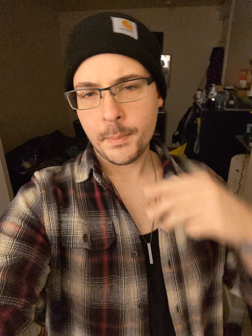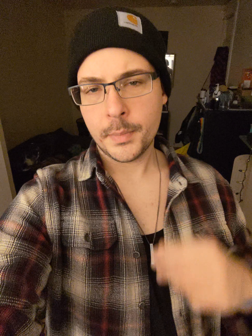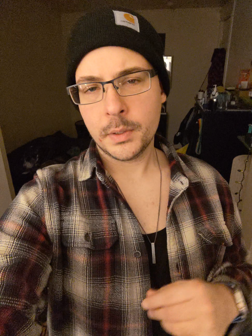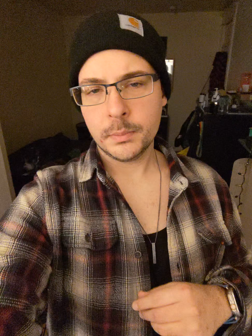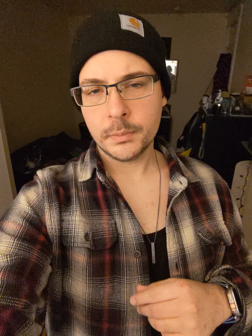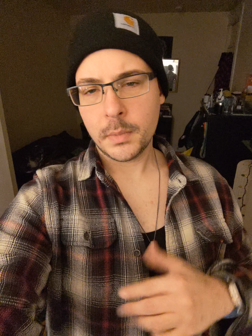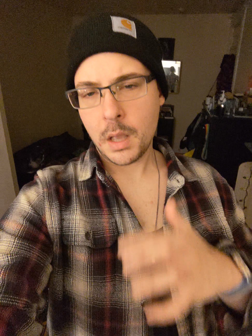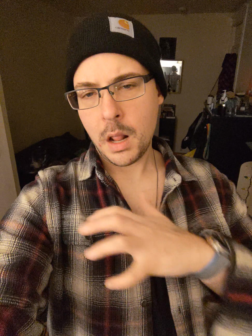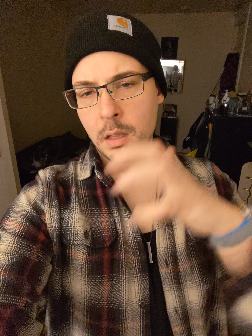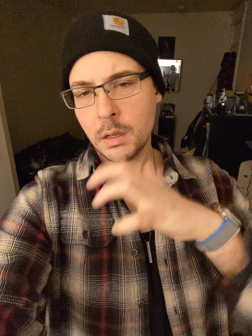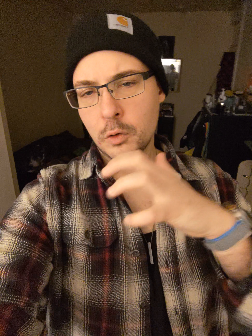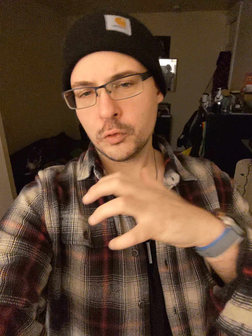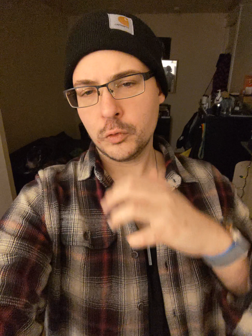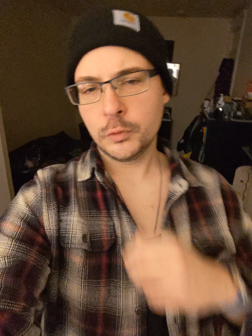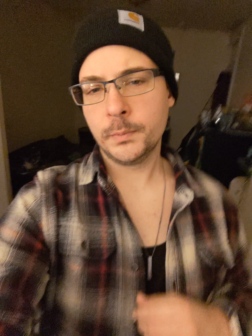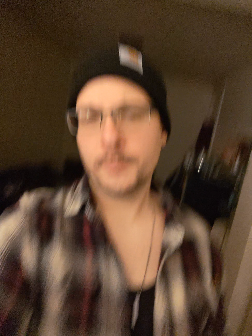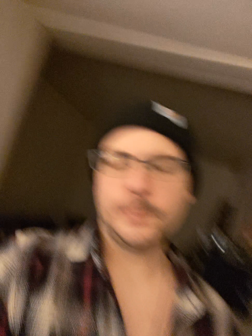alligator